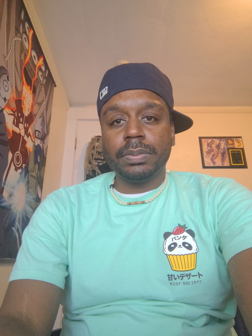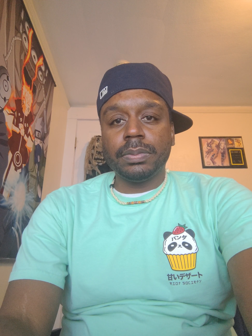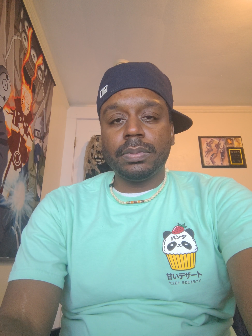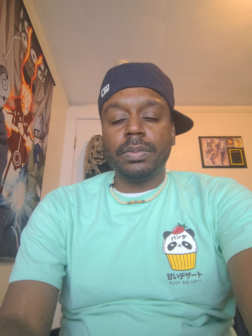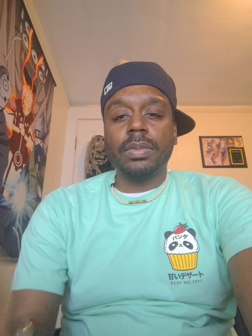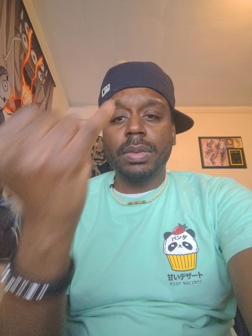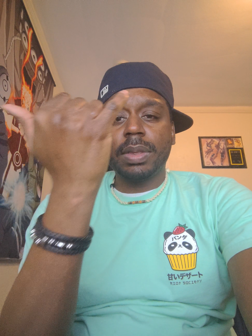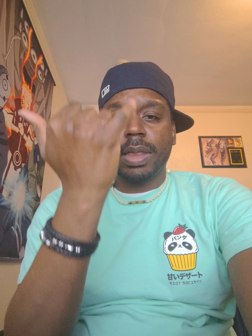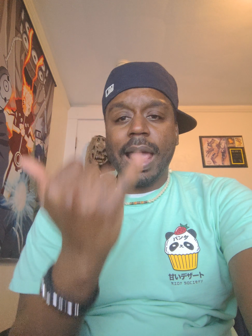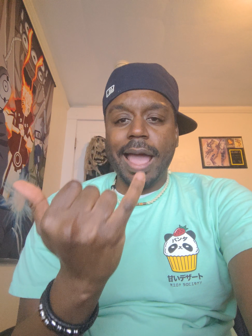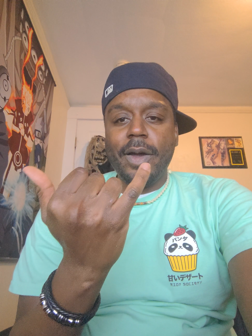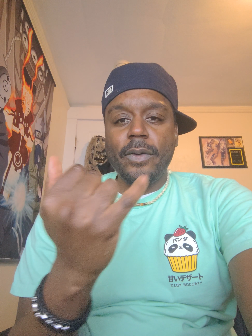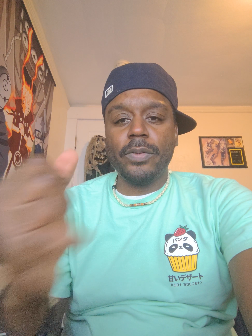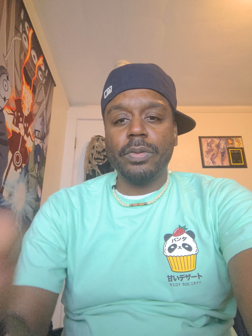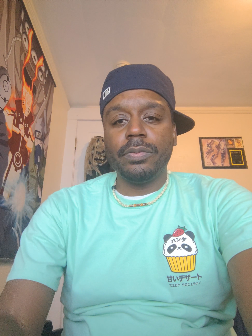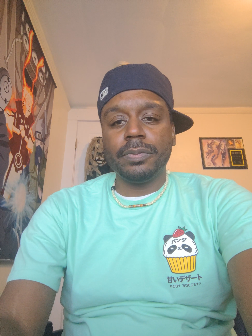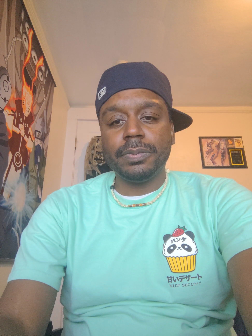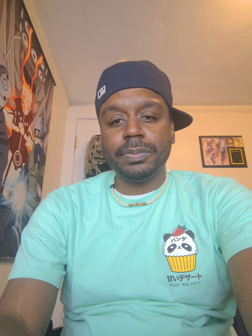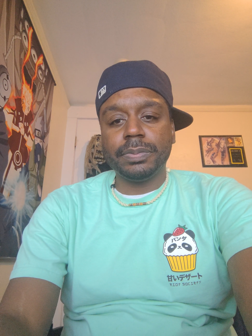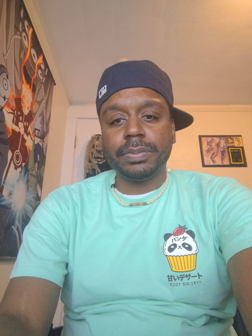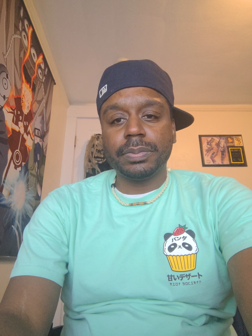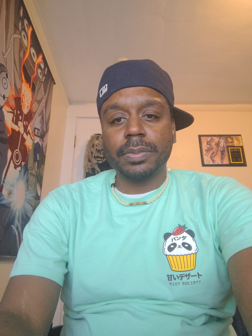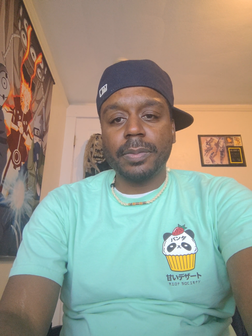now